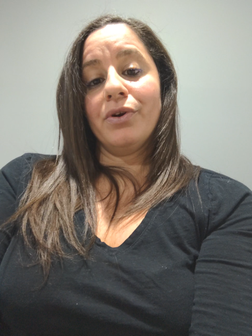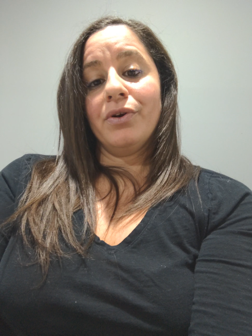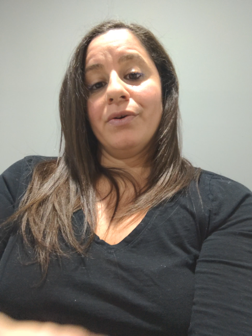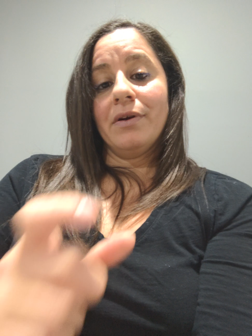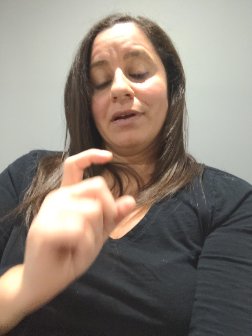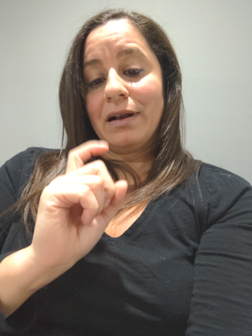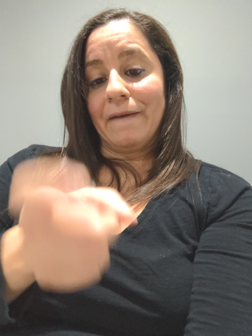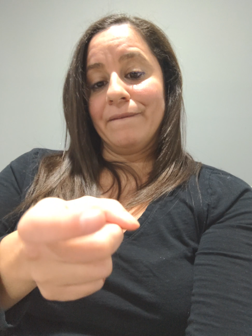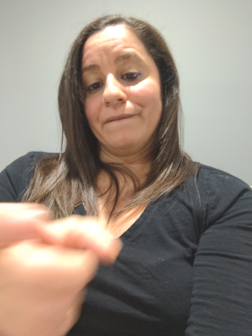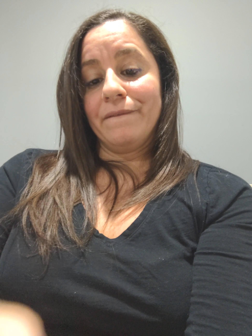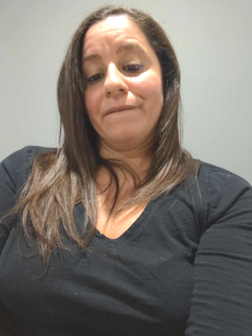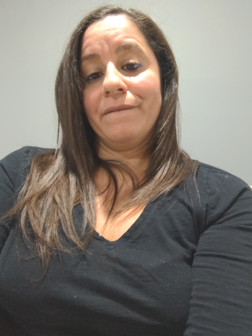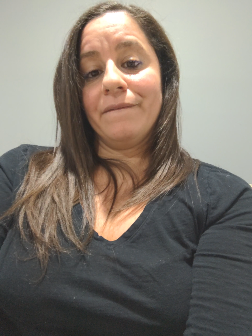gift